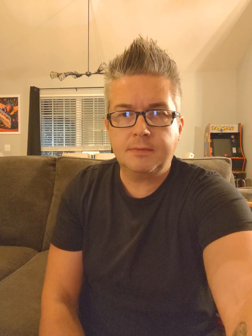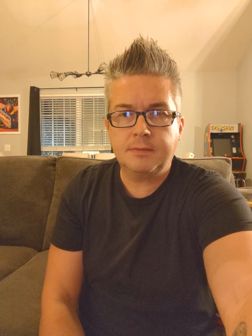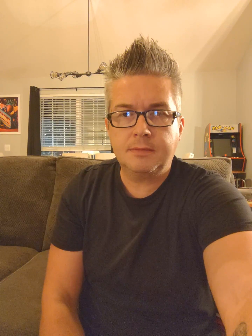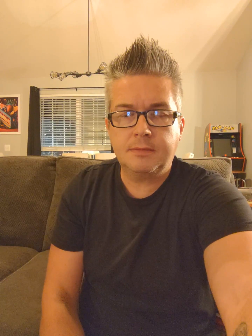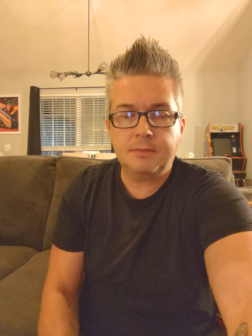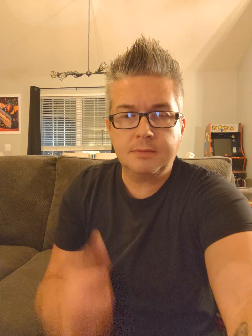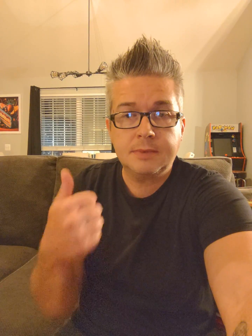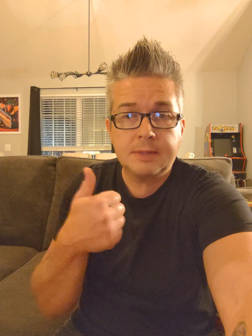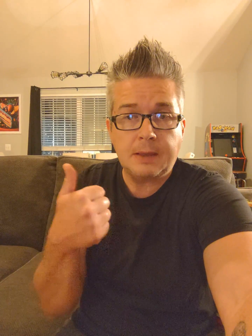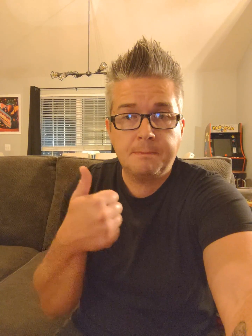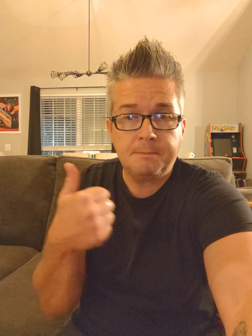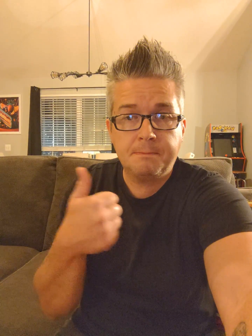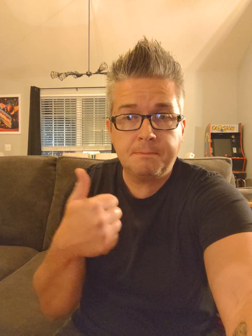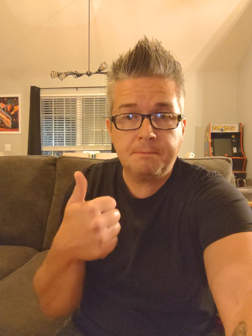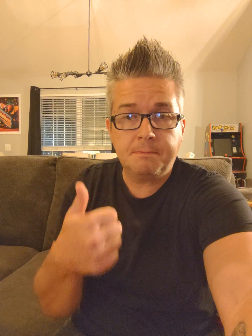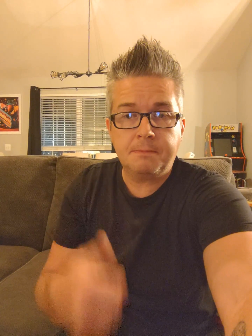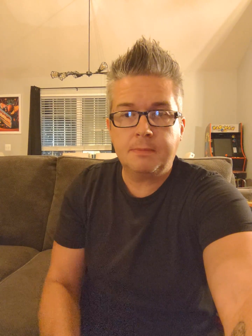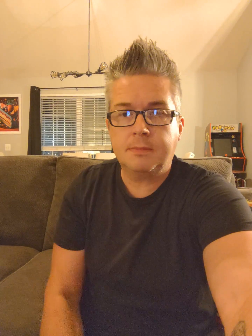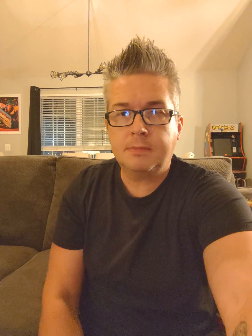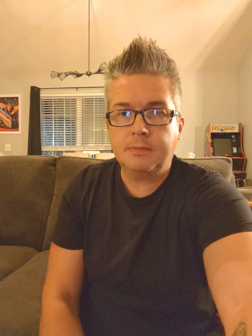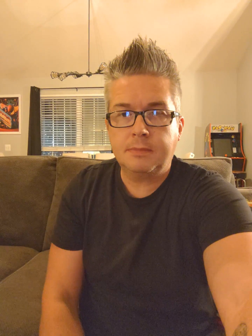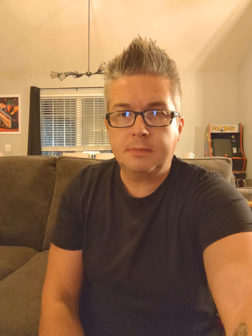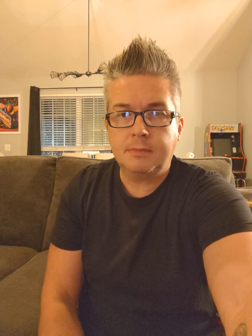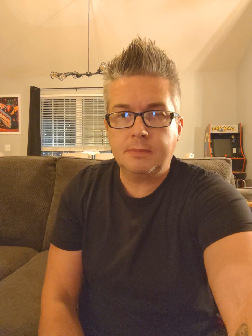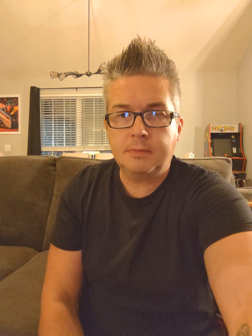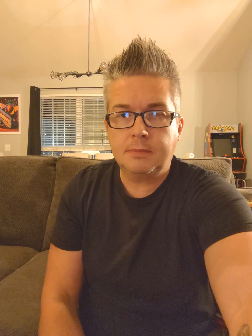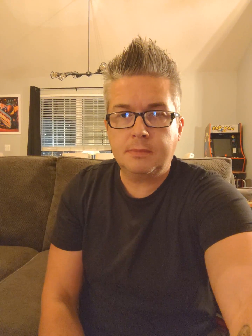game